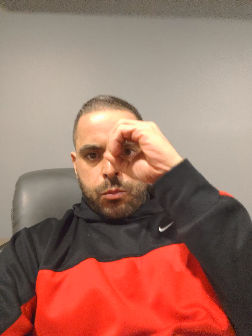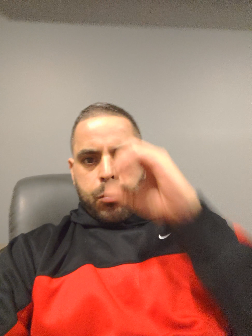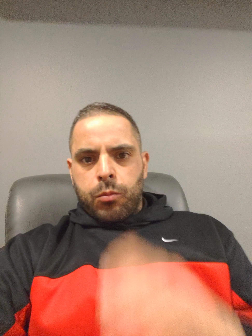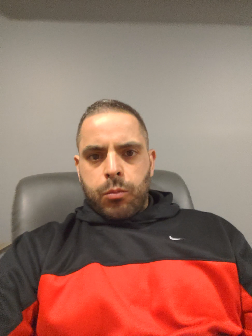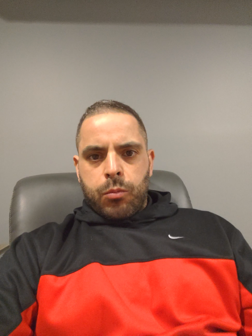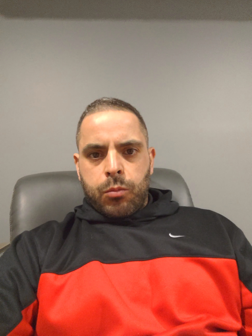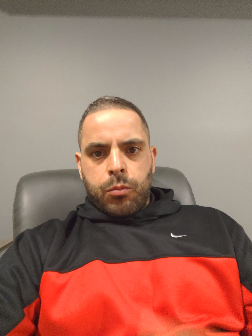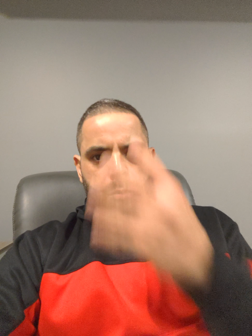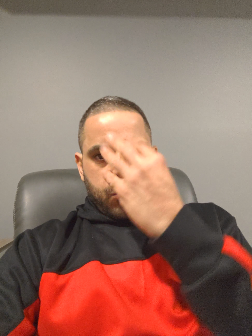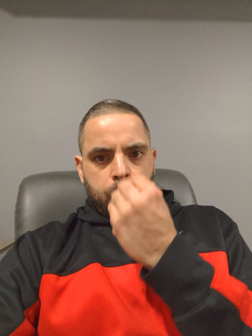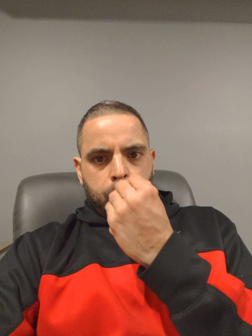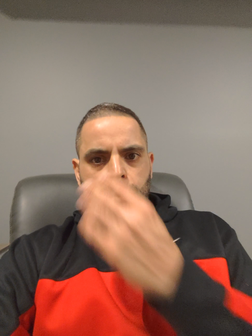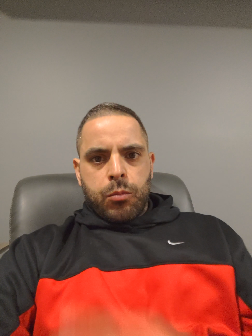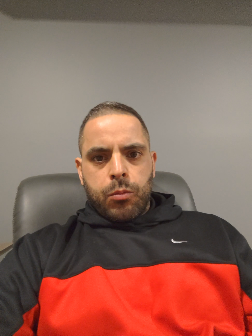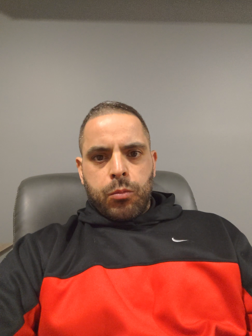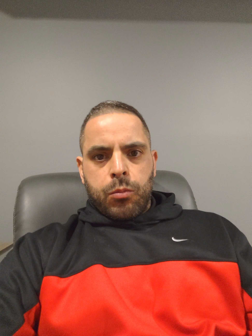sleepy